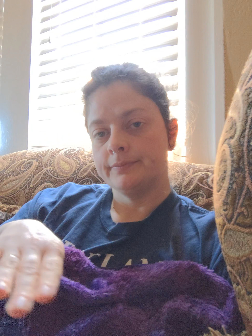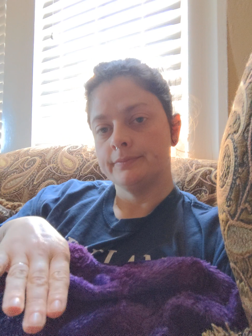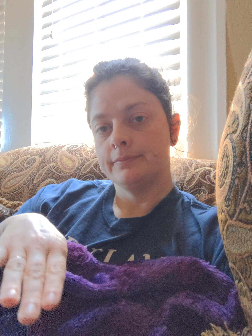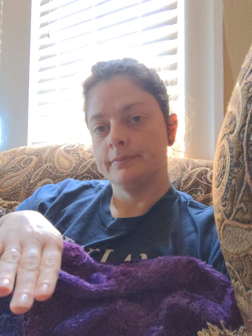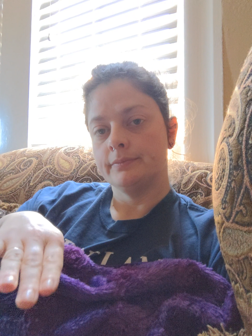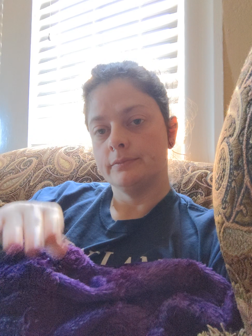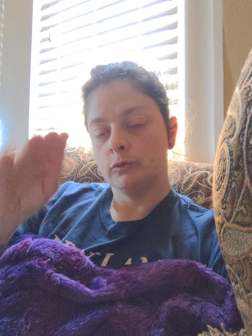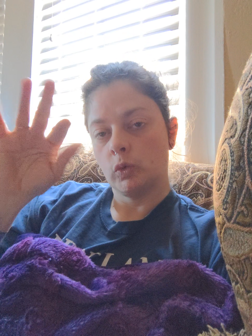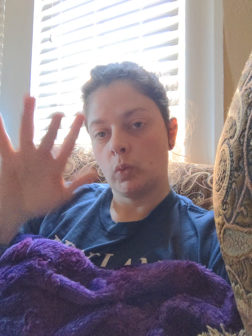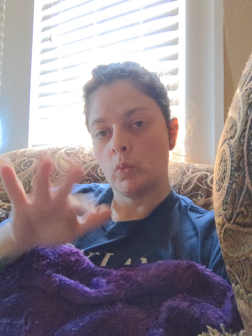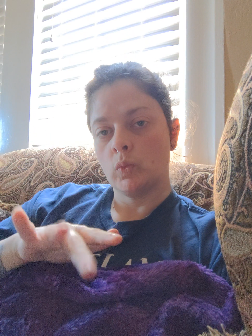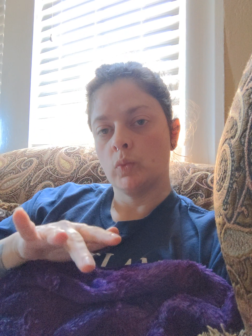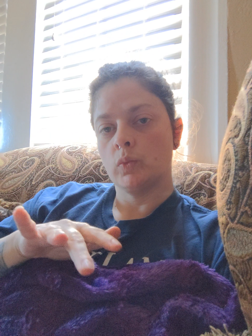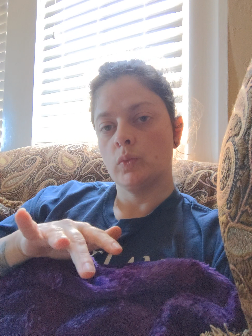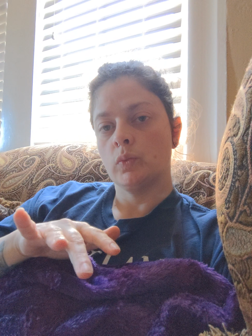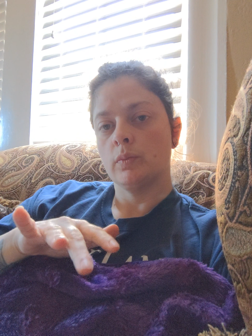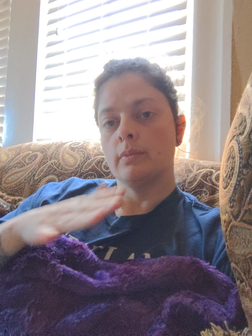snow